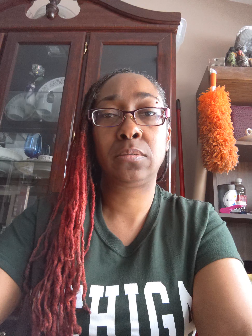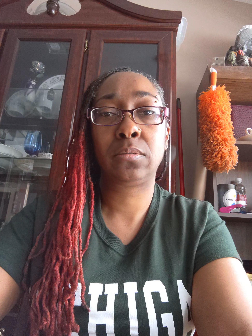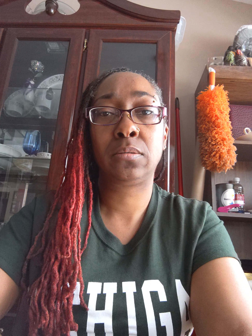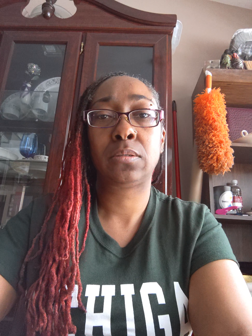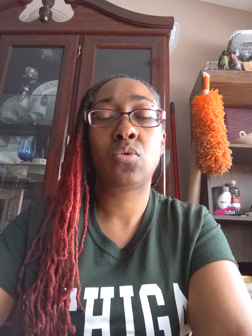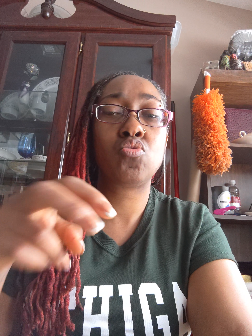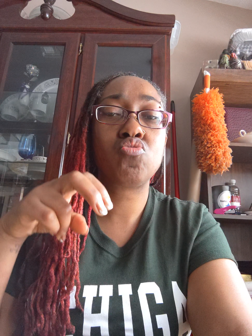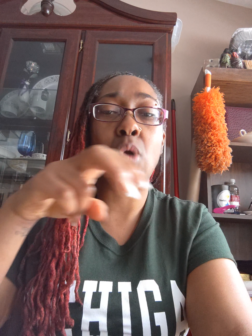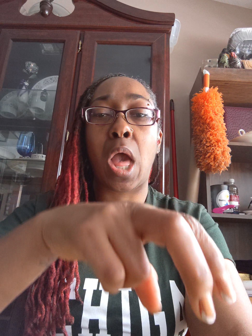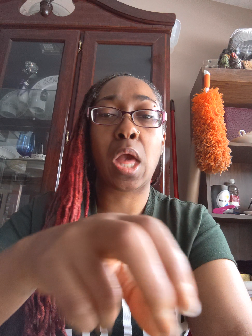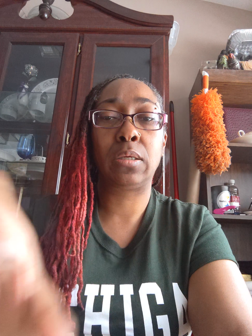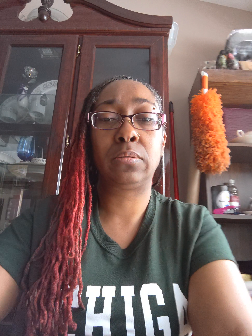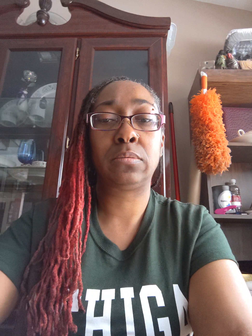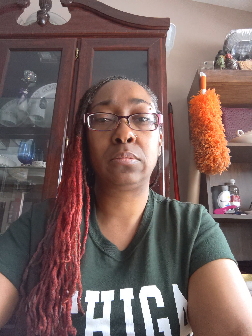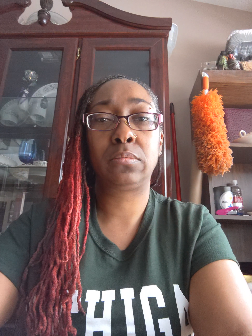ride